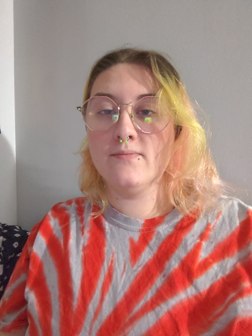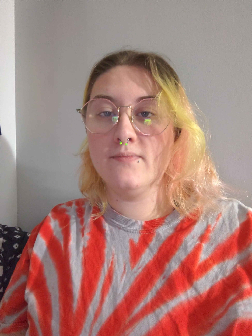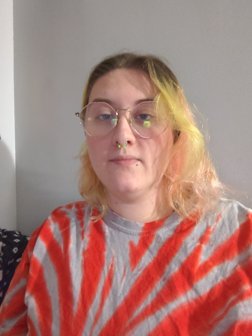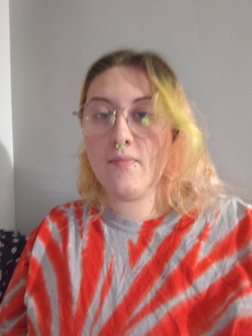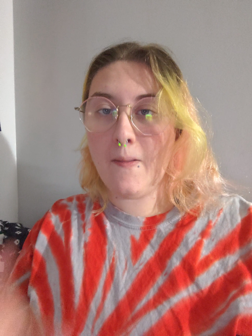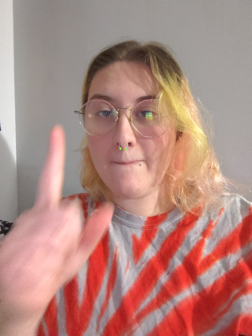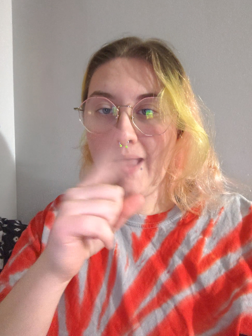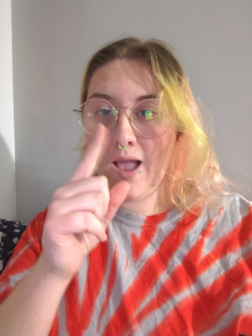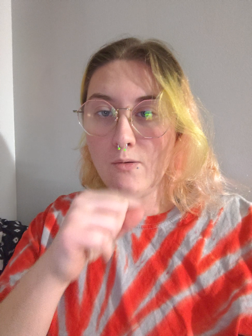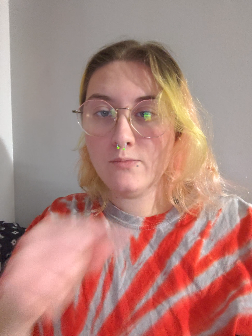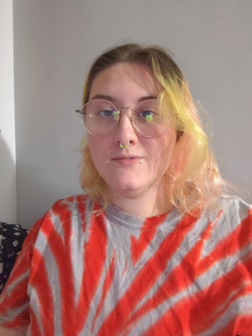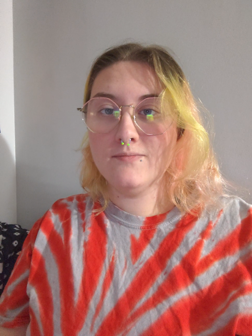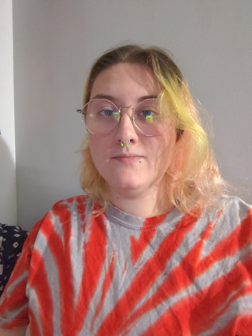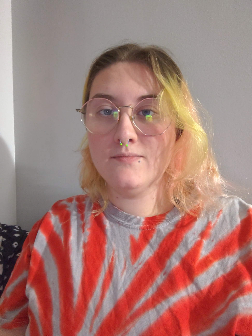mouse